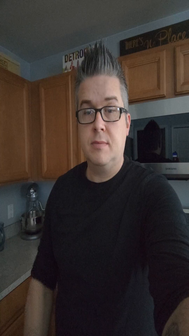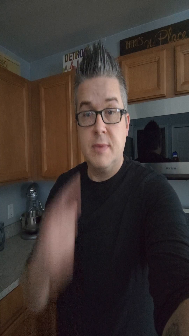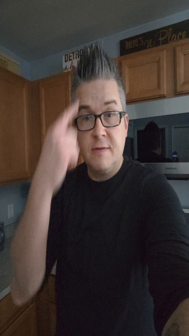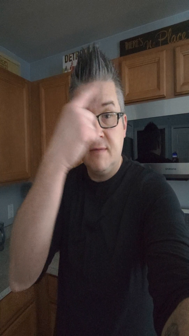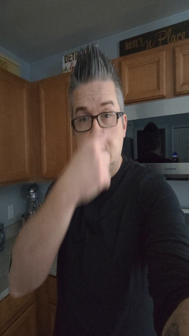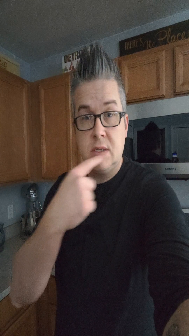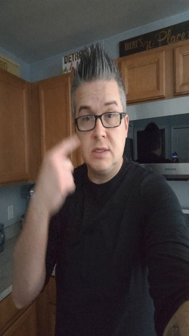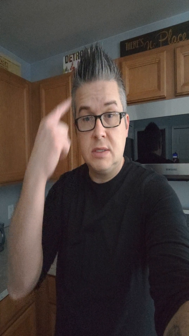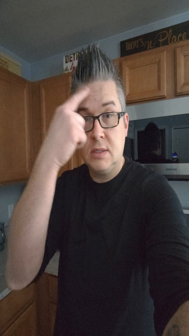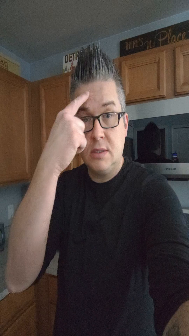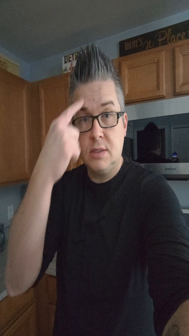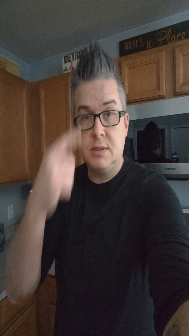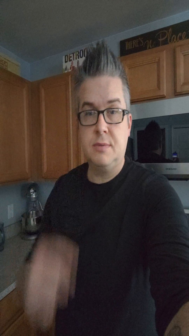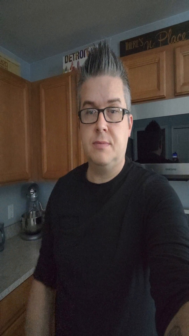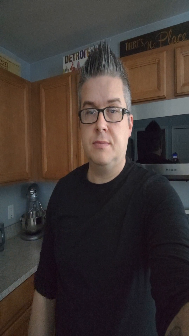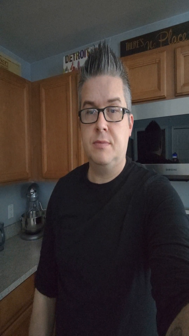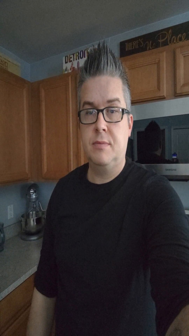face